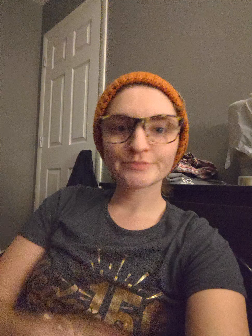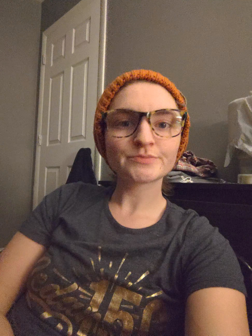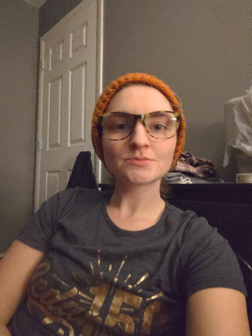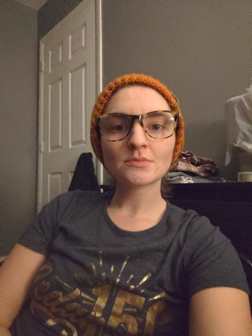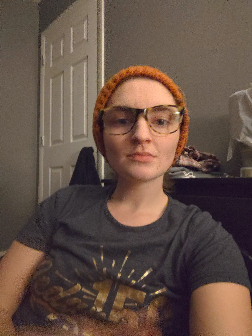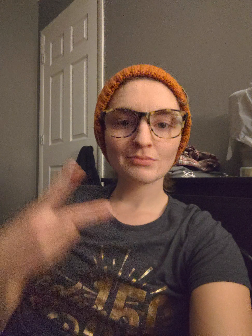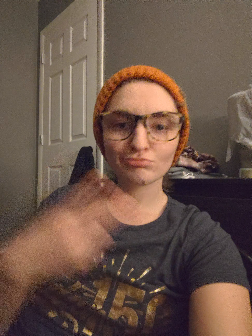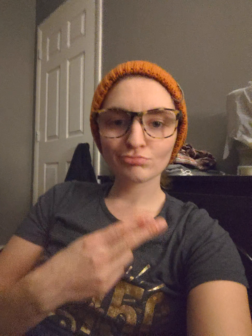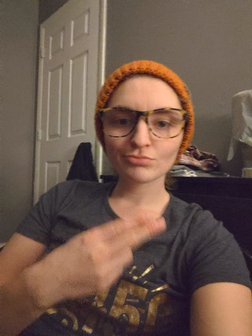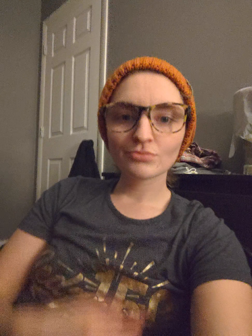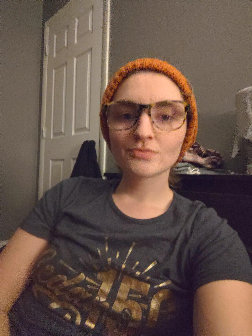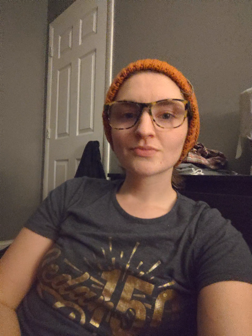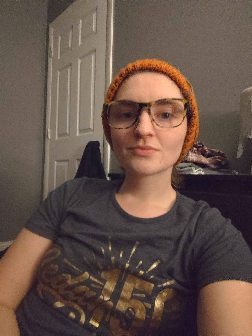cut